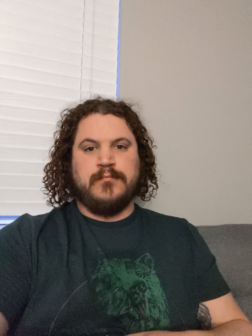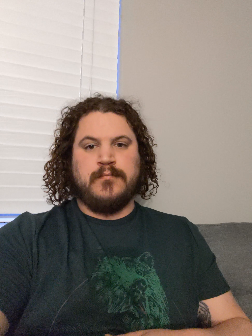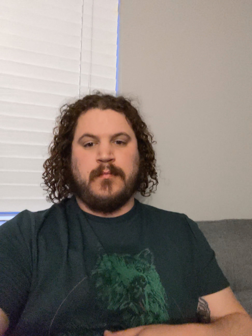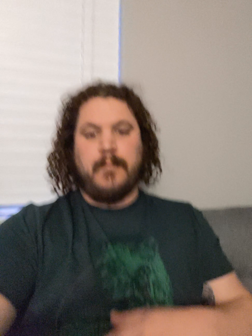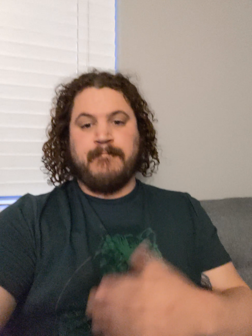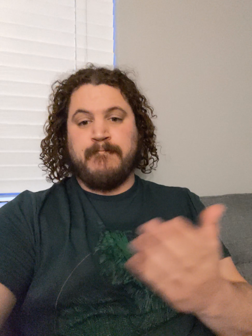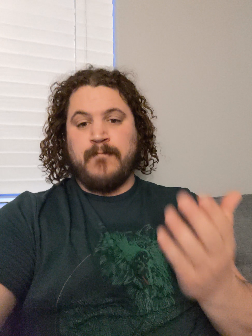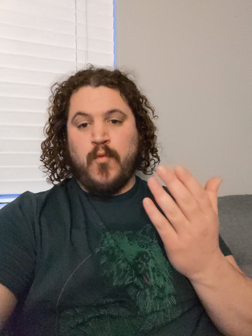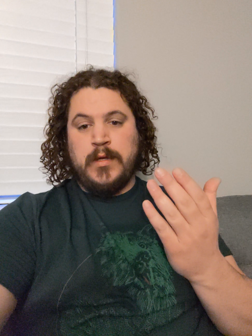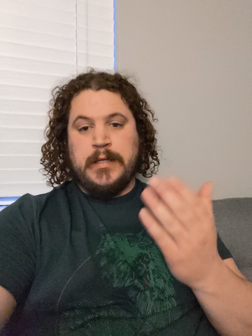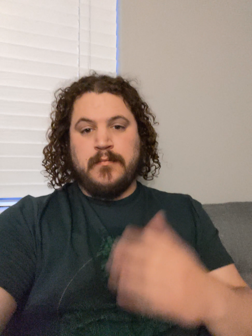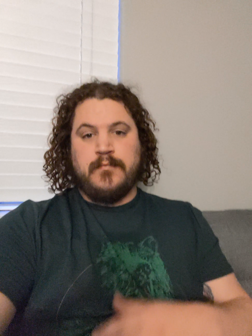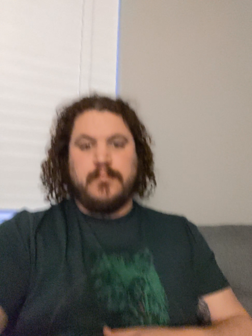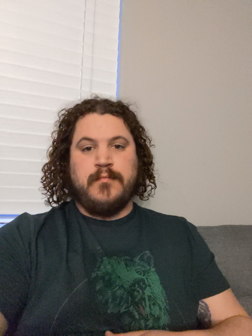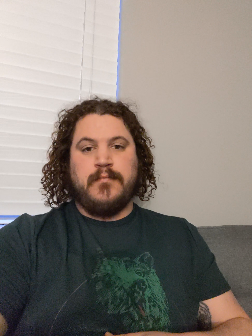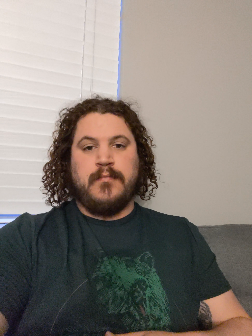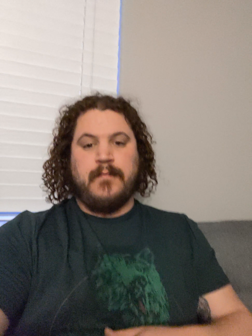morning